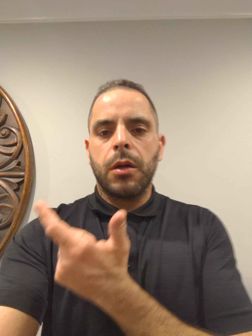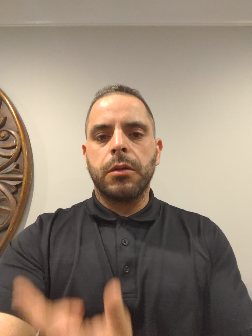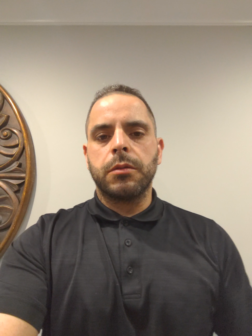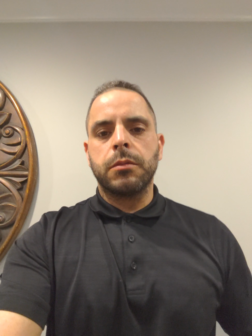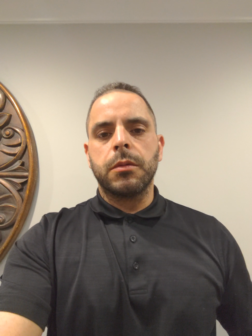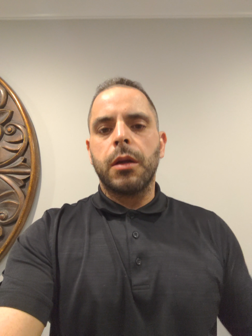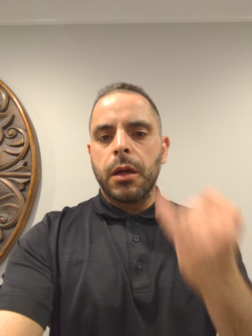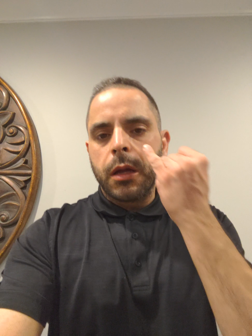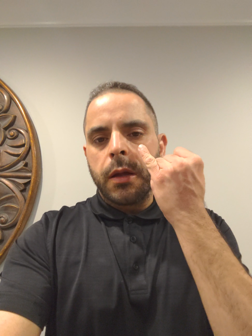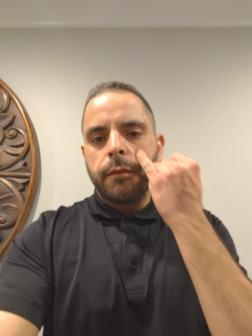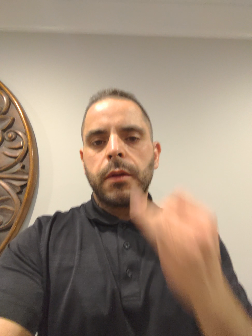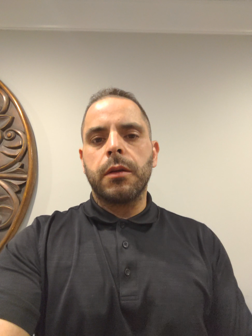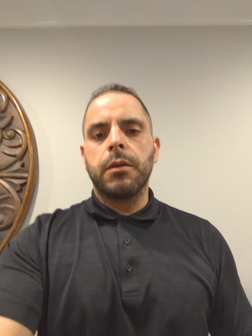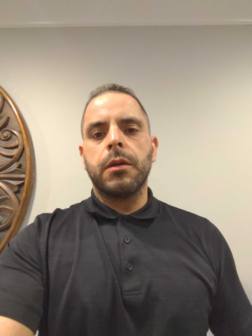if